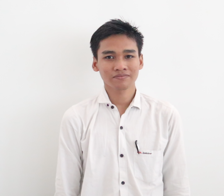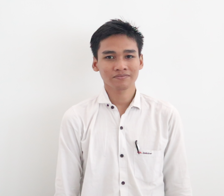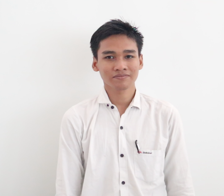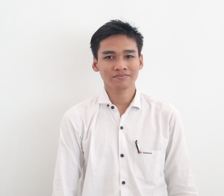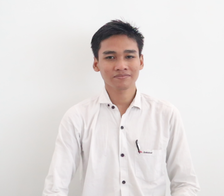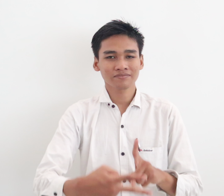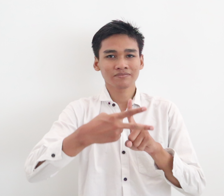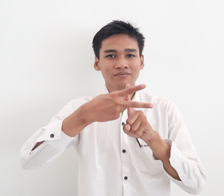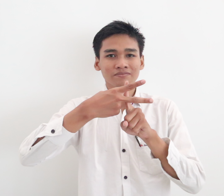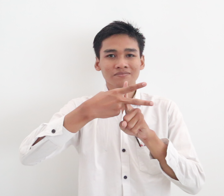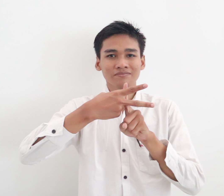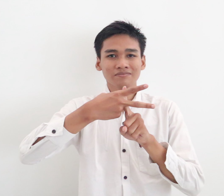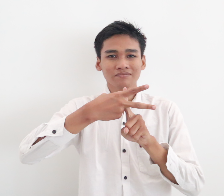F